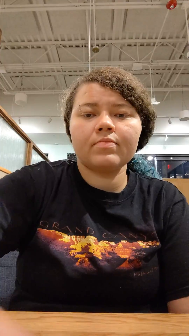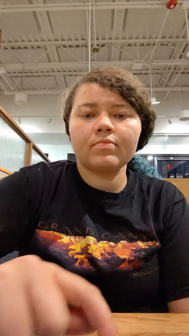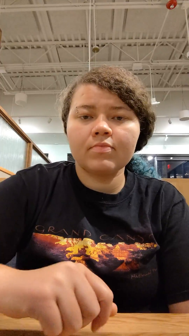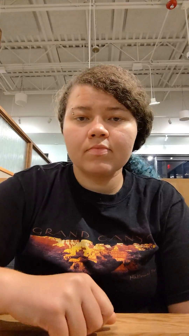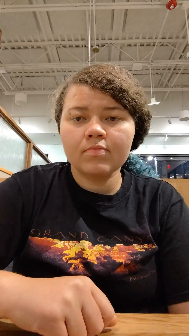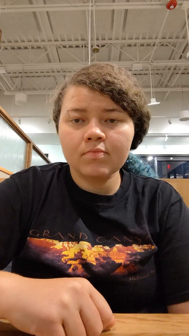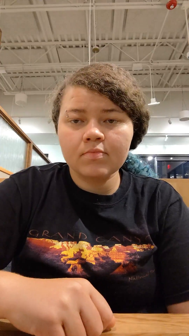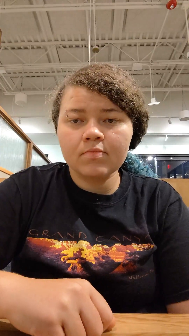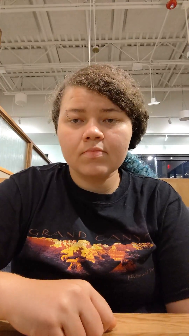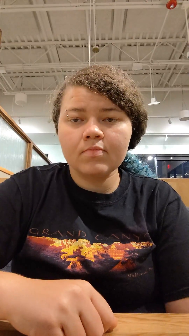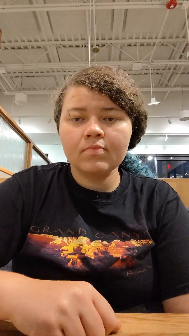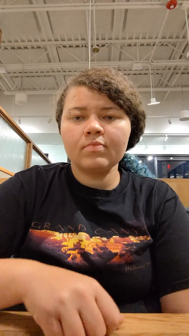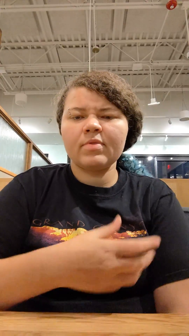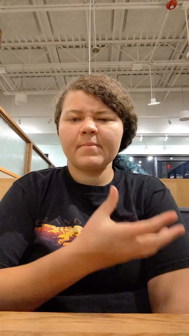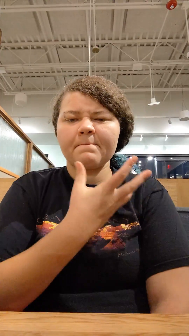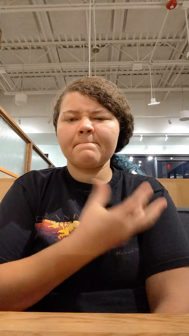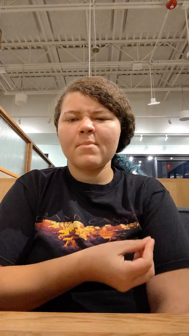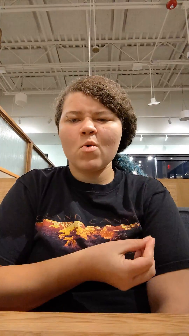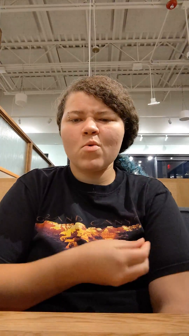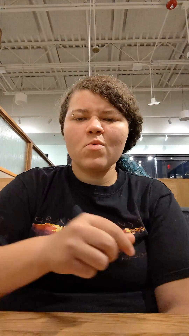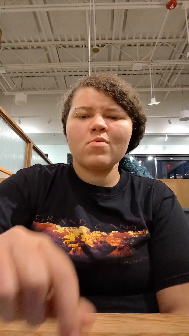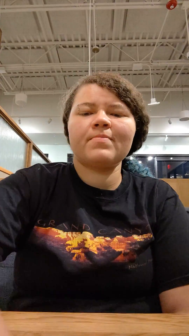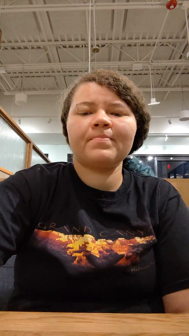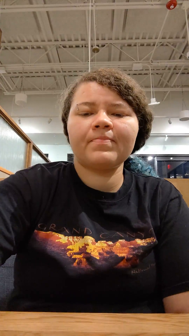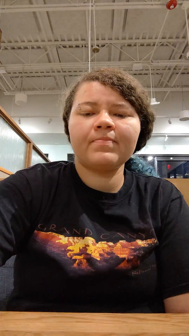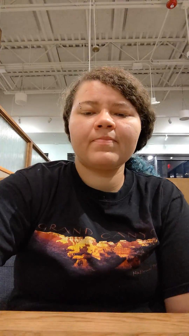poor